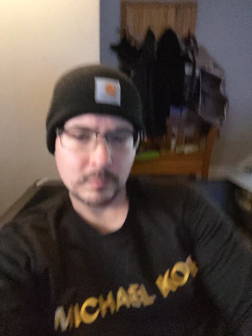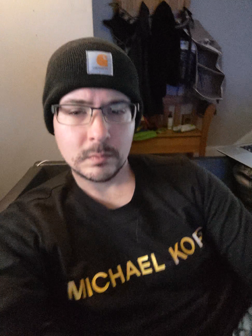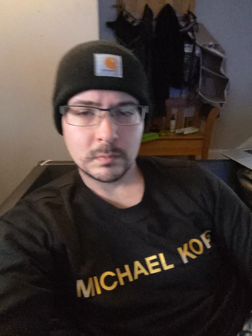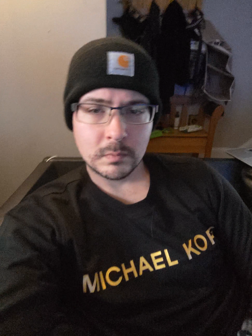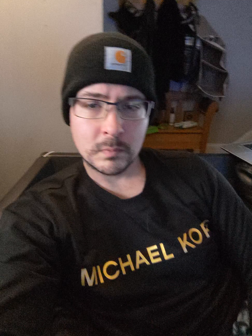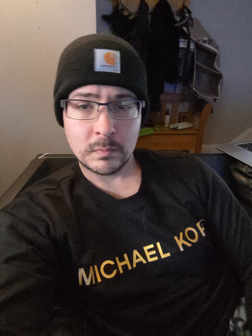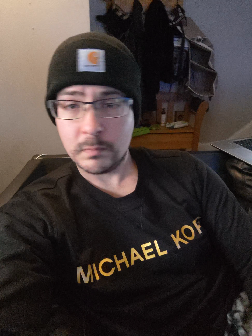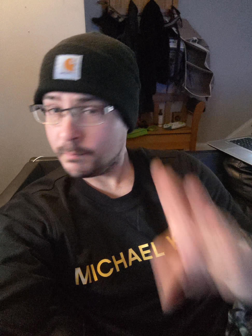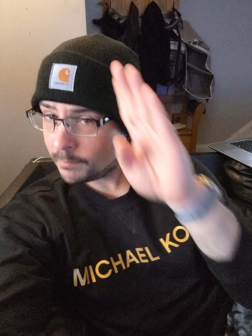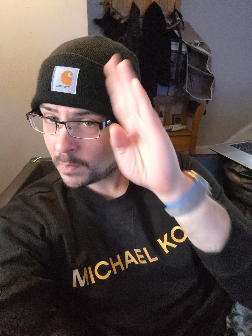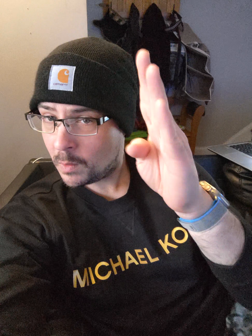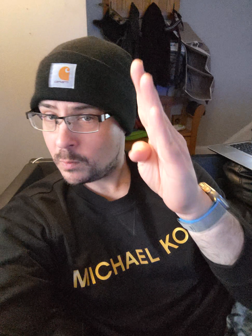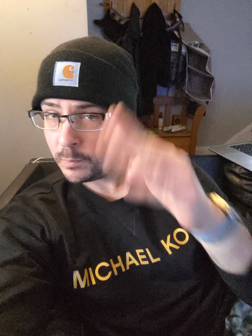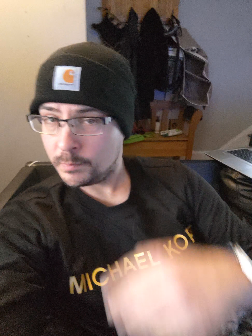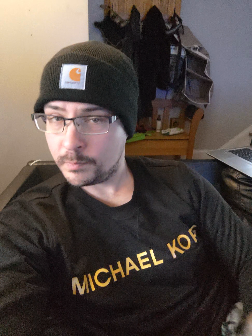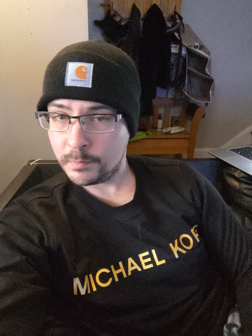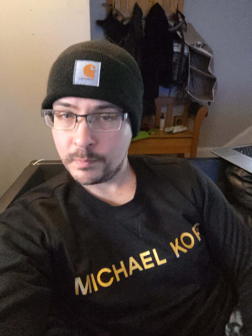hello